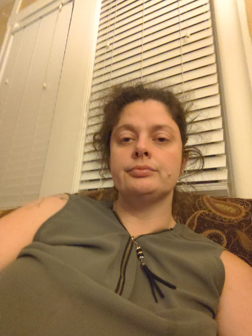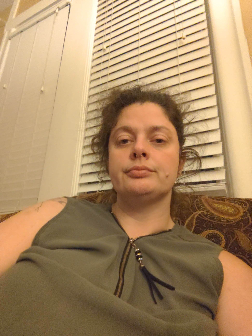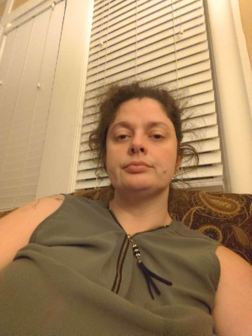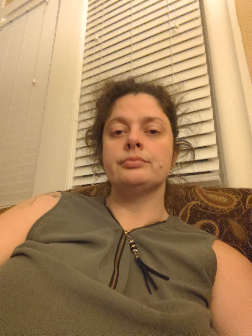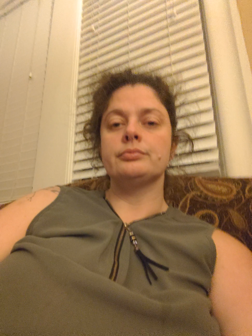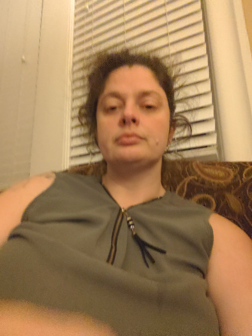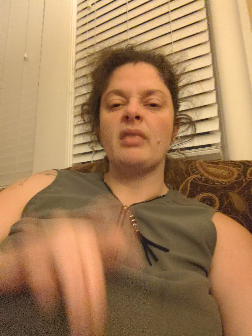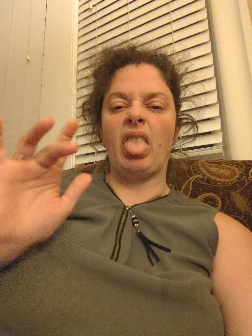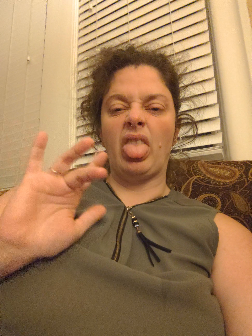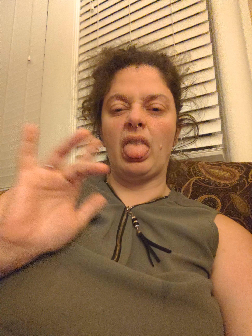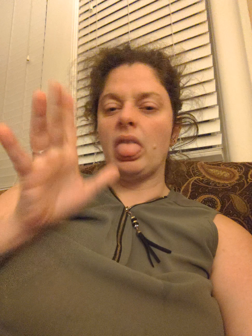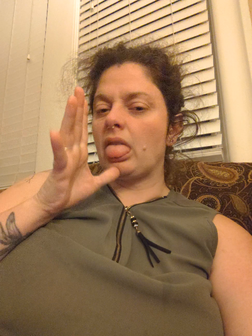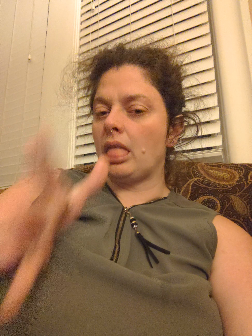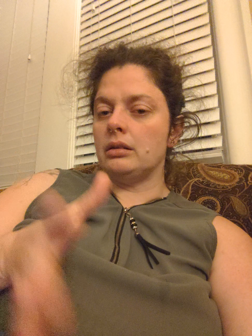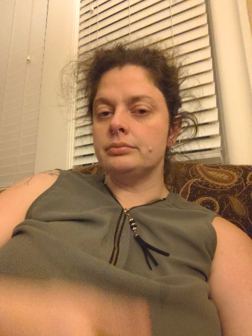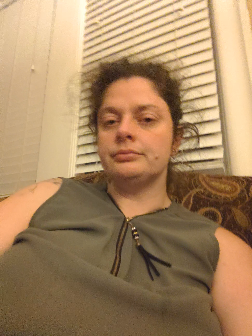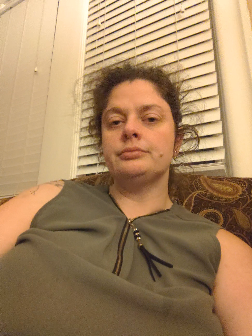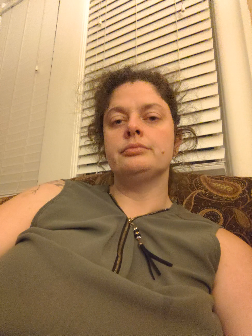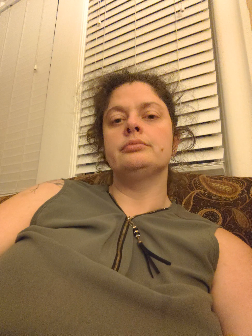yucky